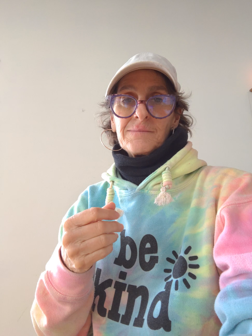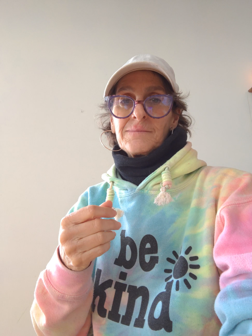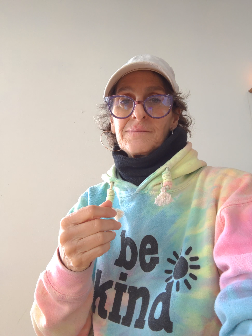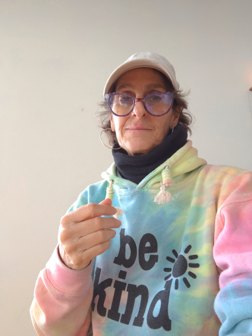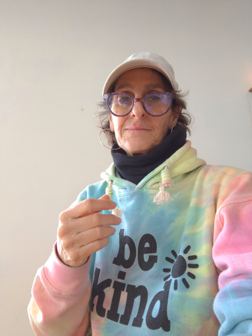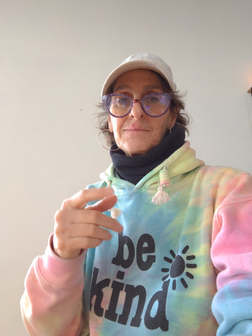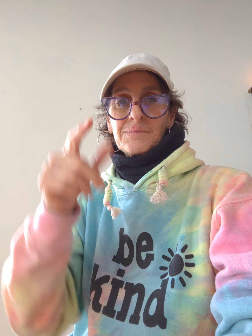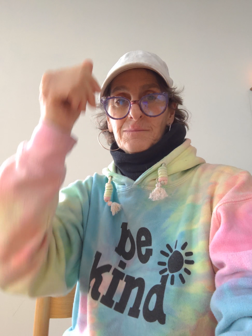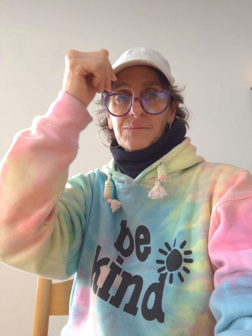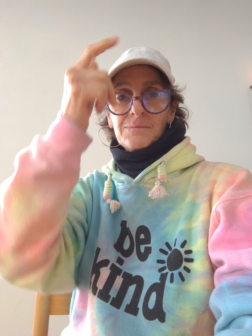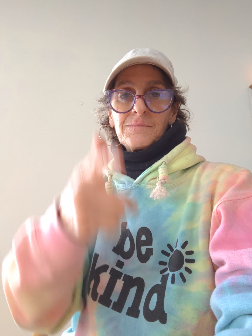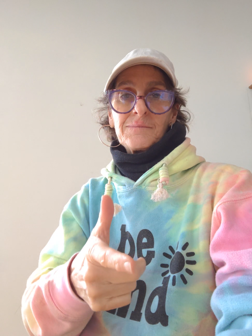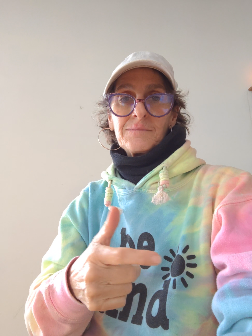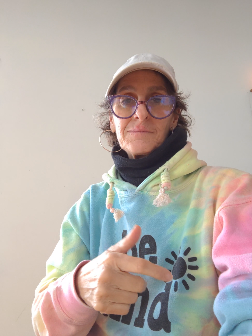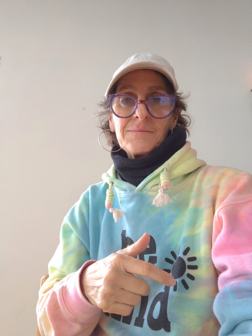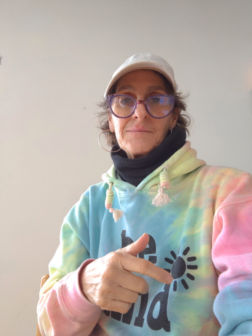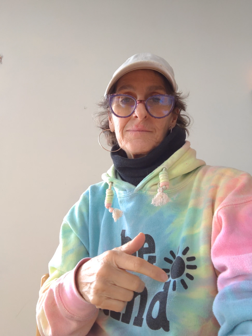brother